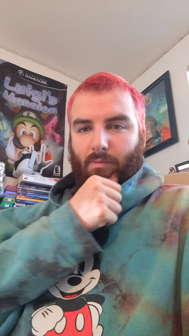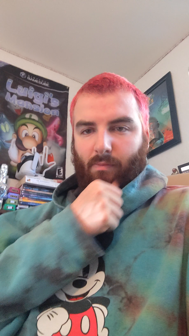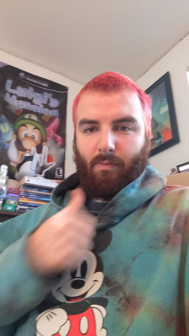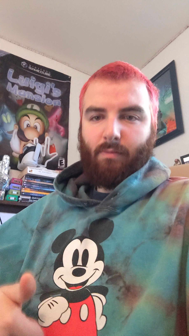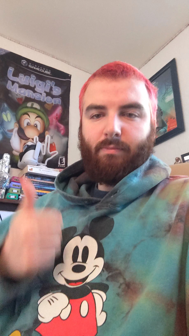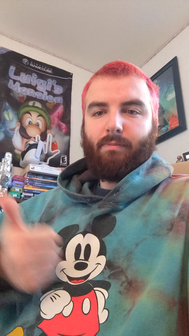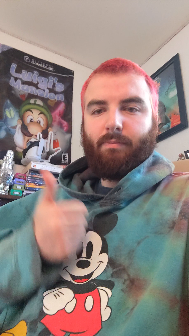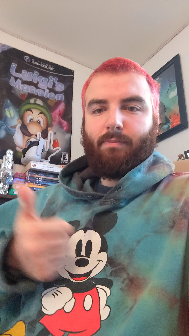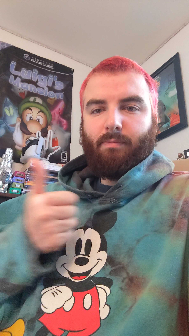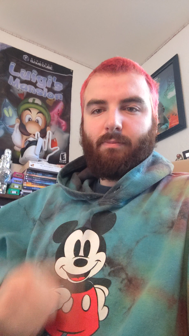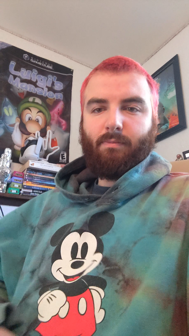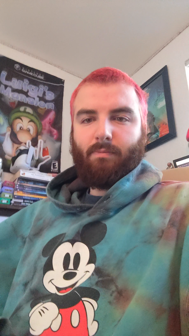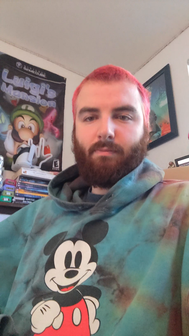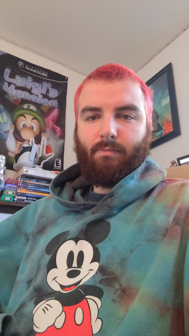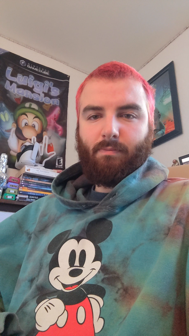chase